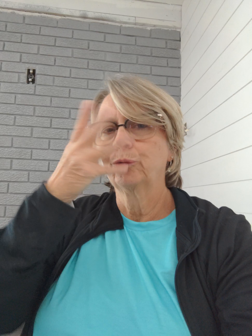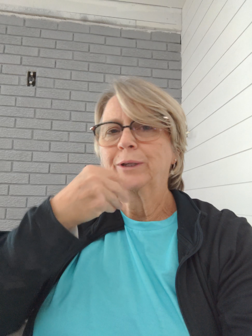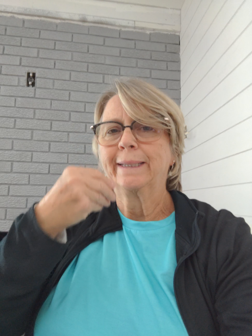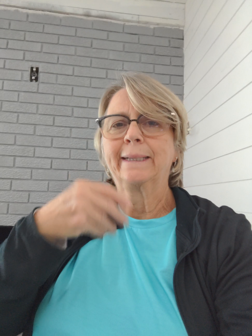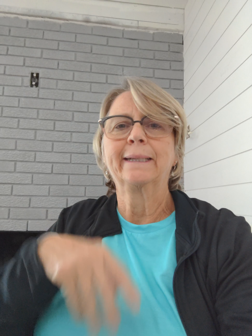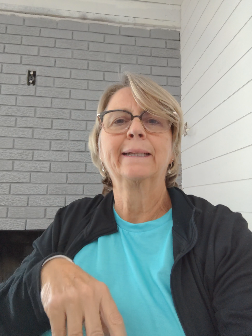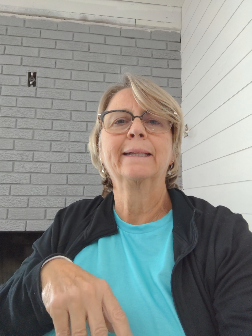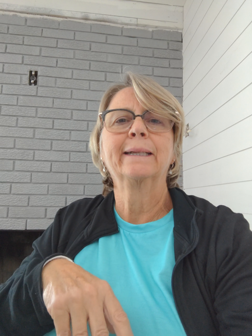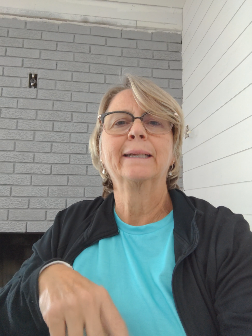pretty